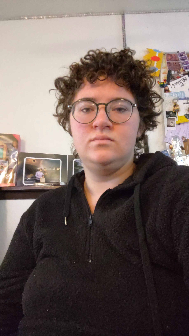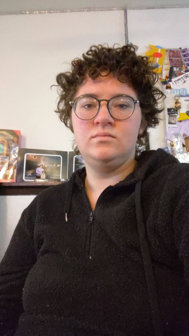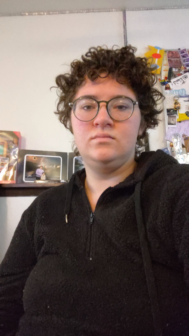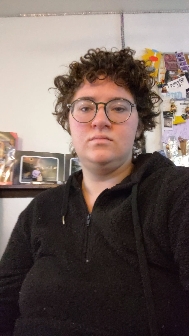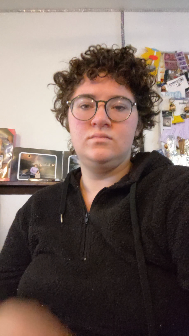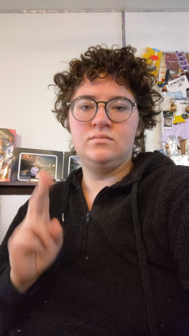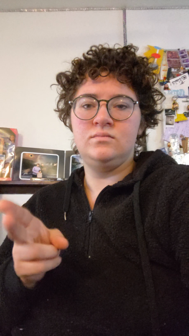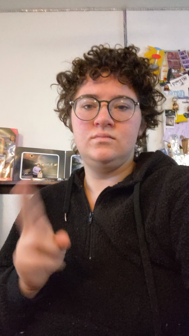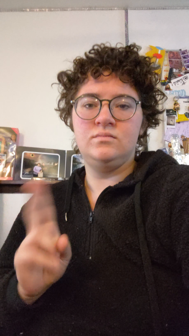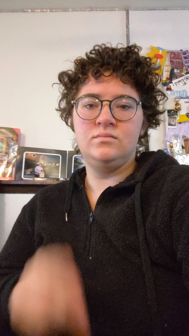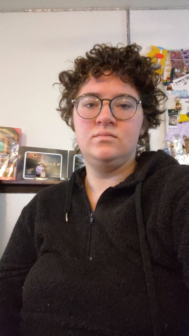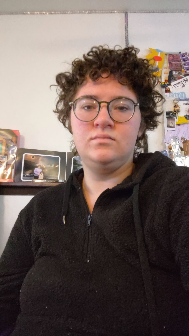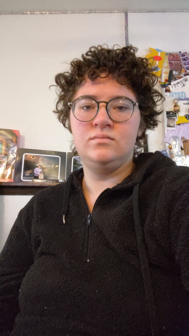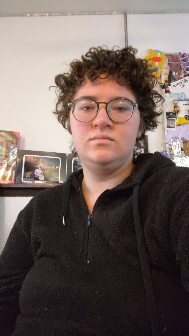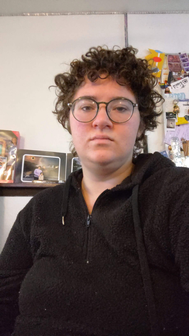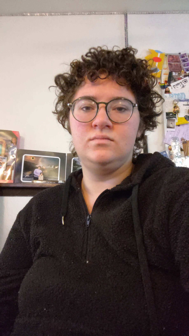hurry